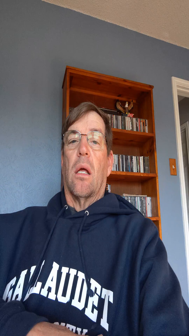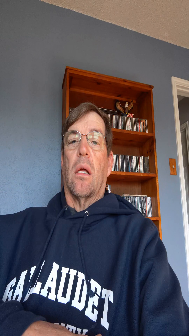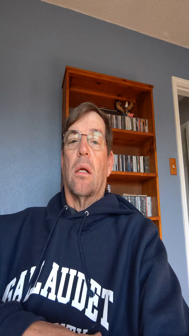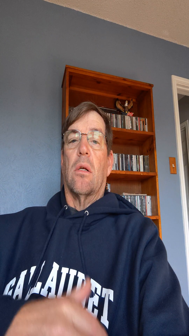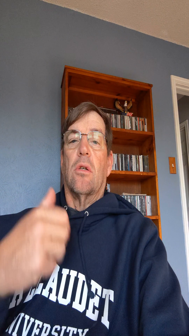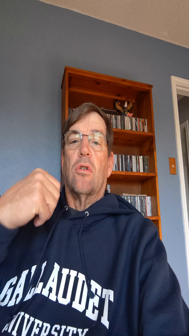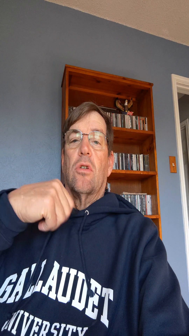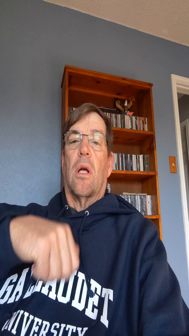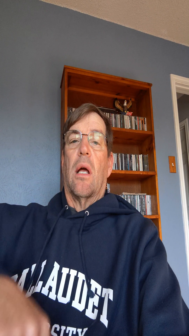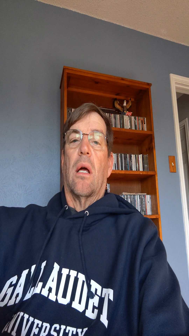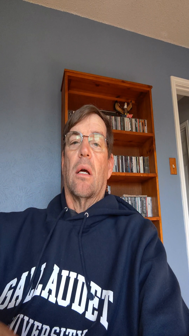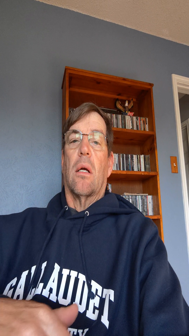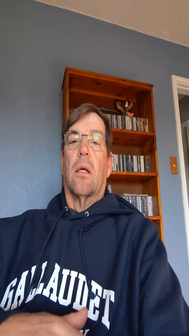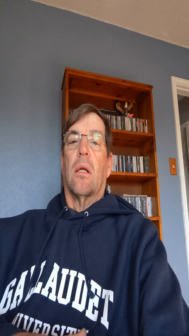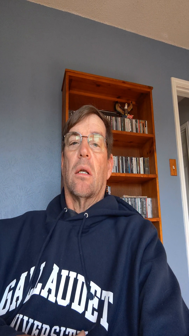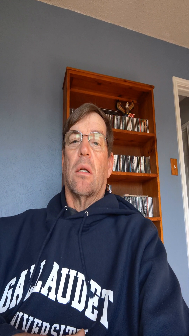jacket